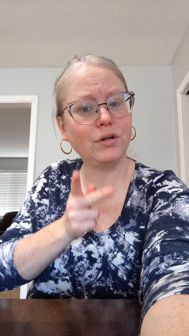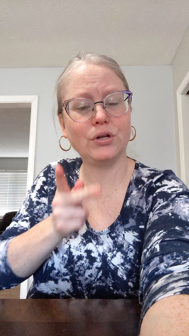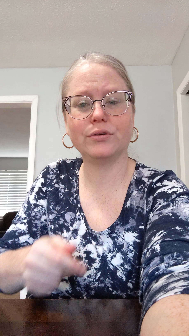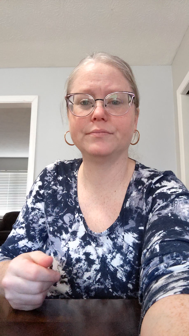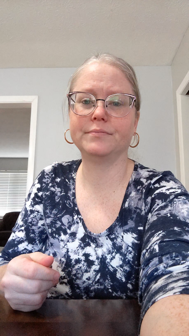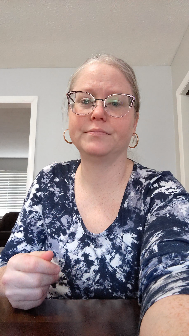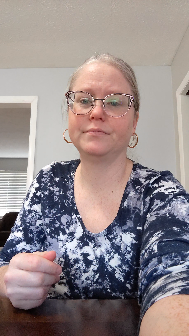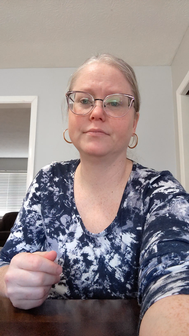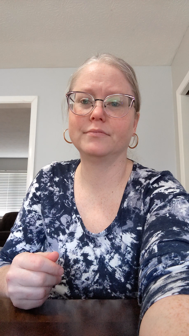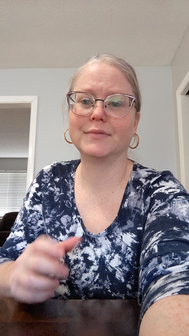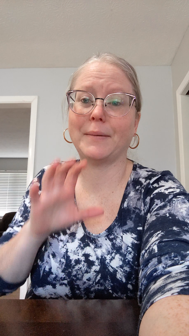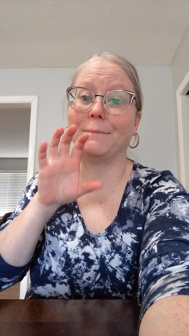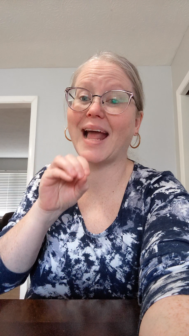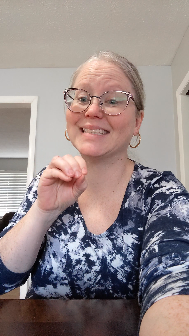bite